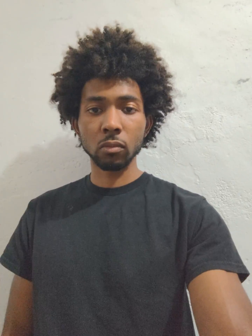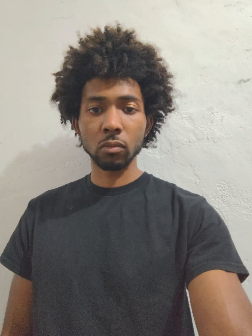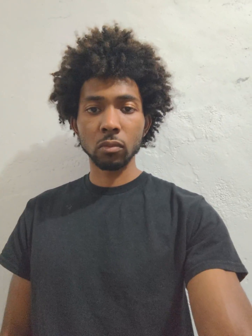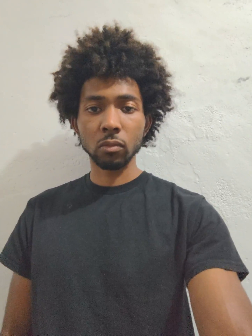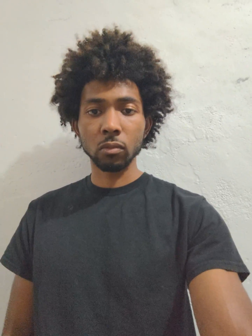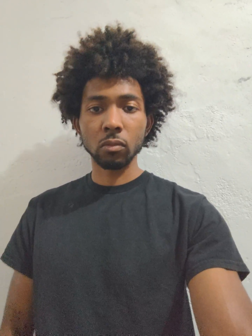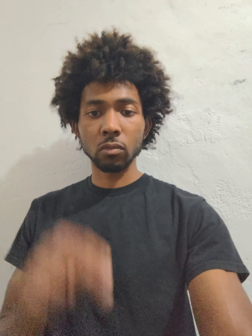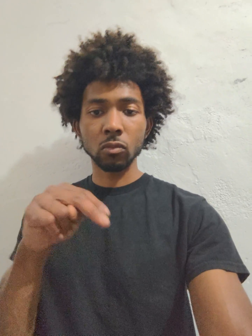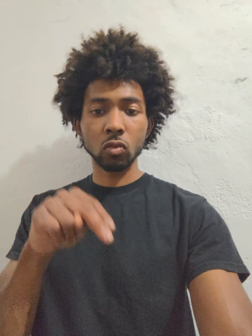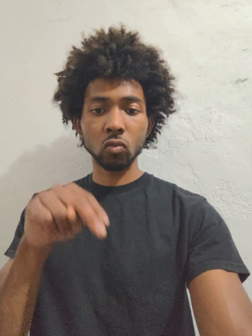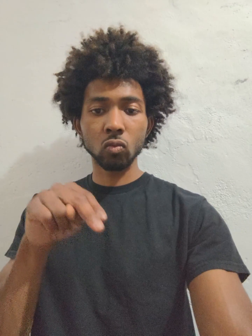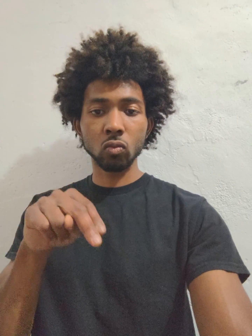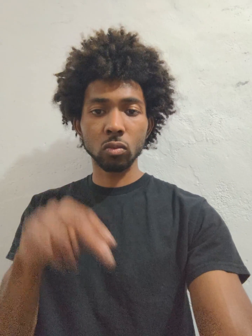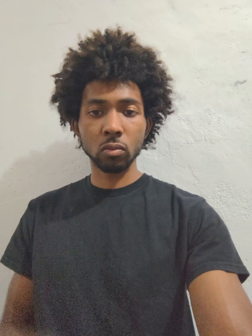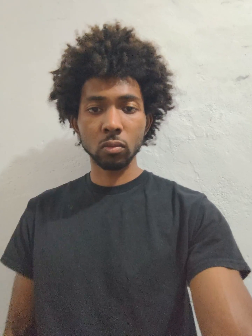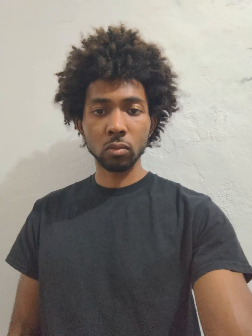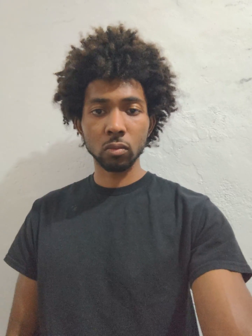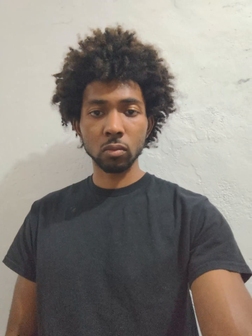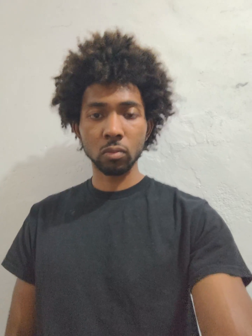nurse